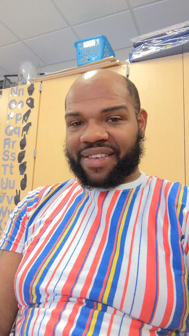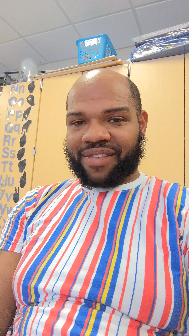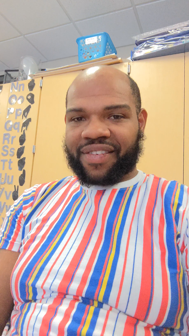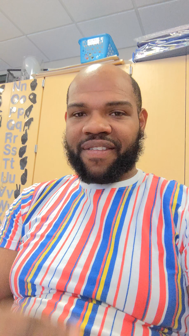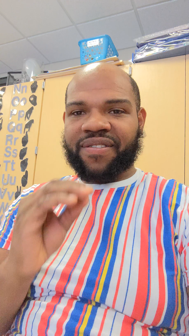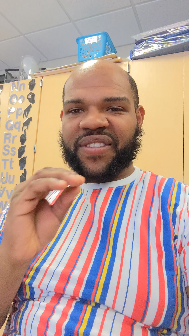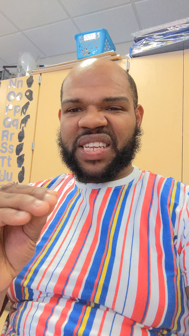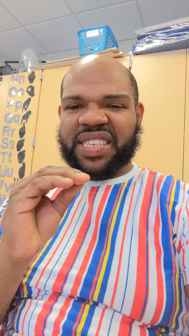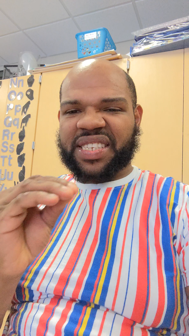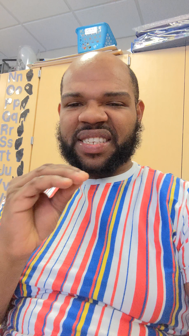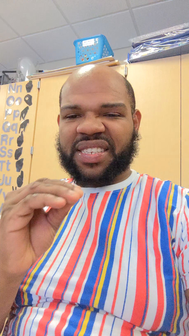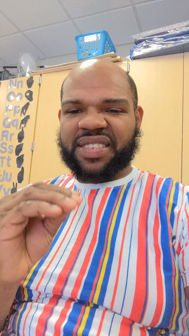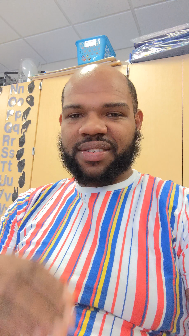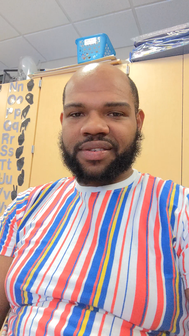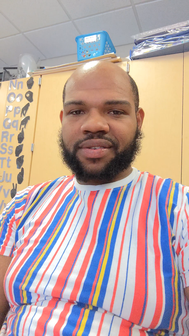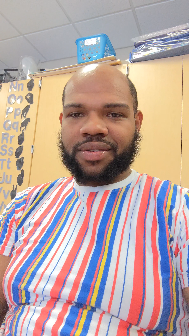fix